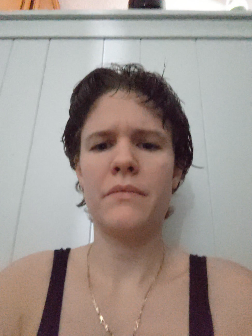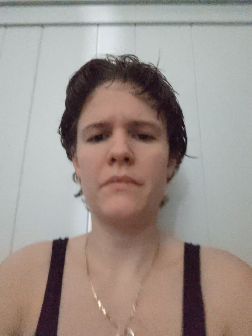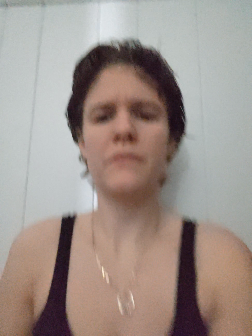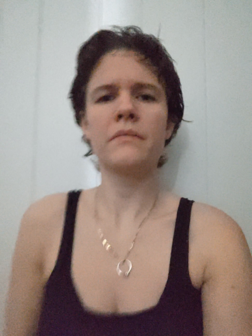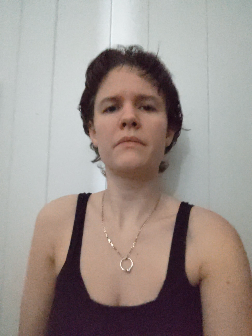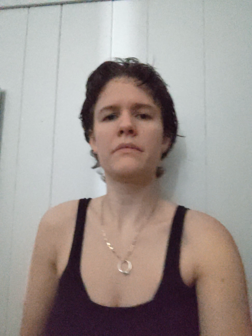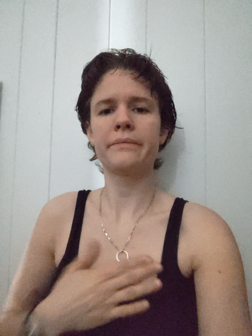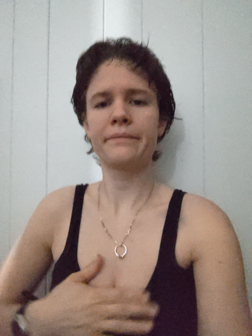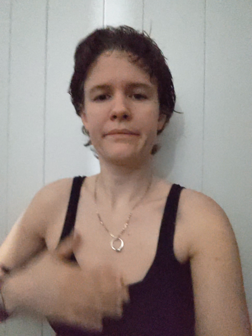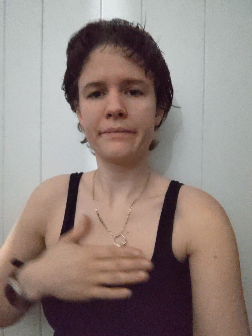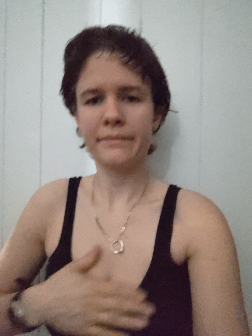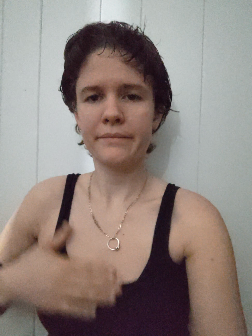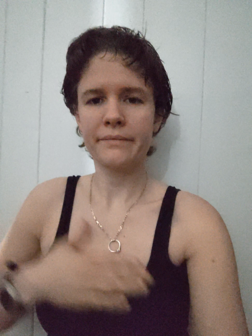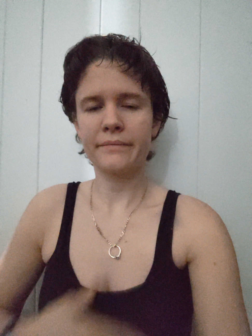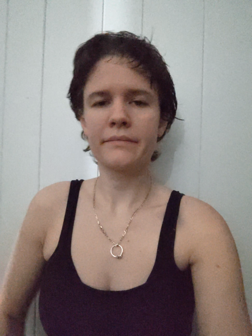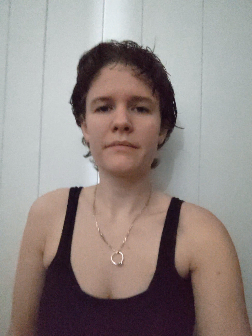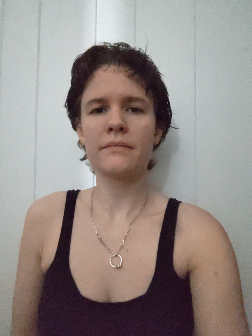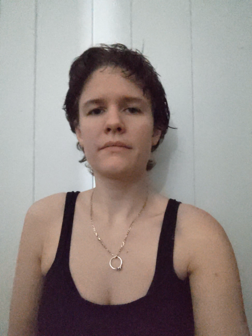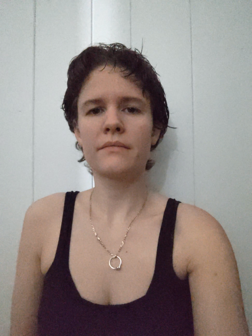please